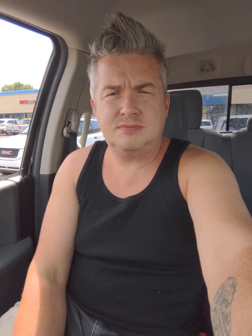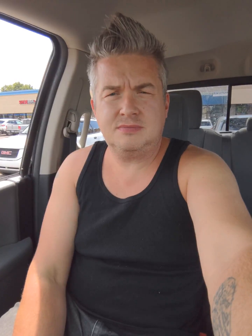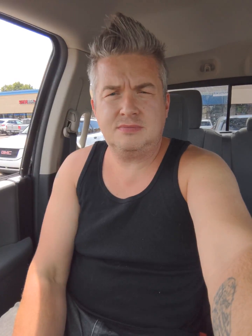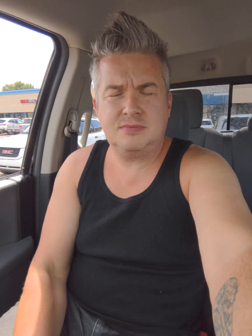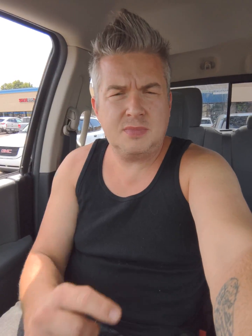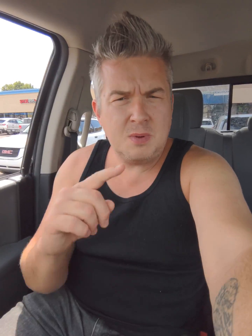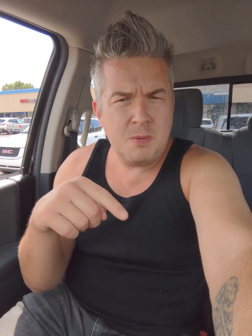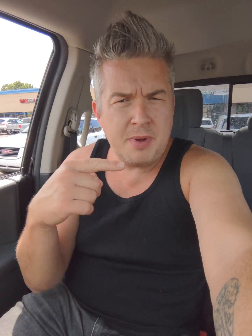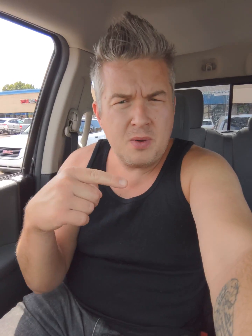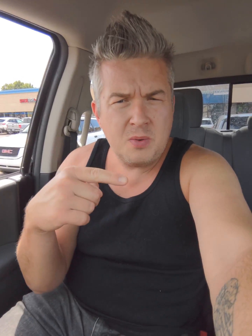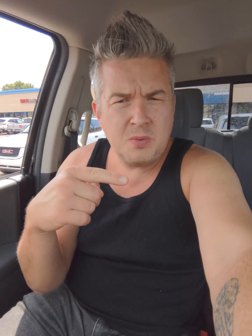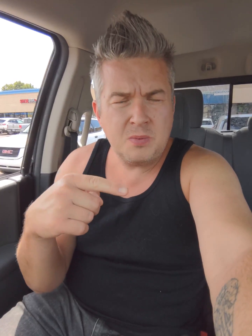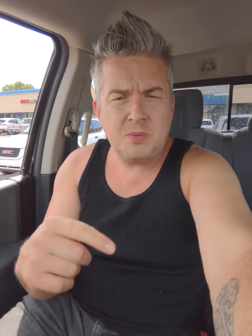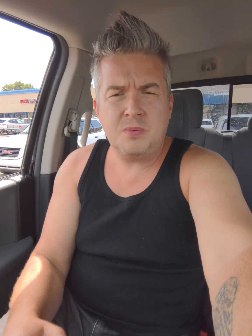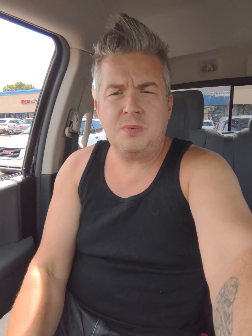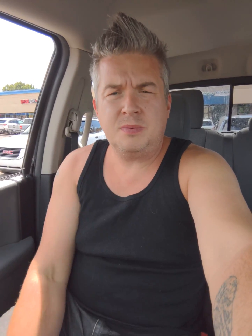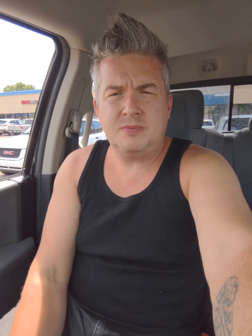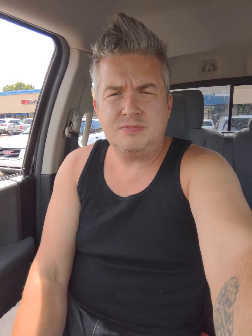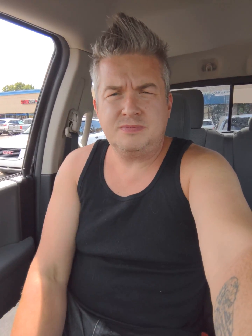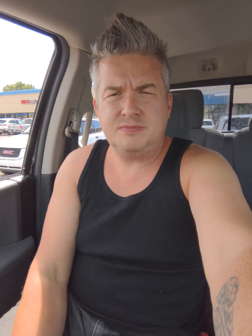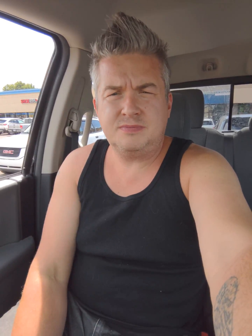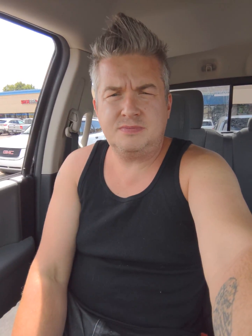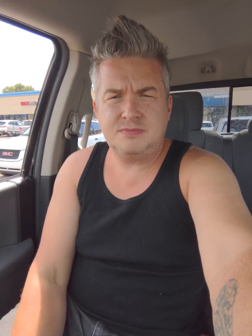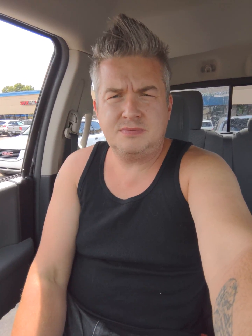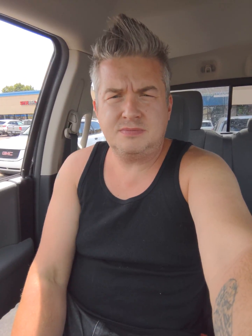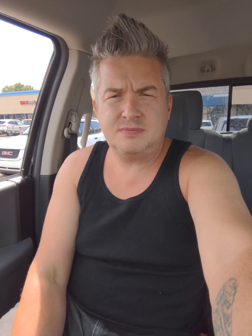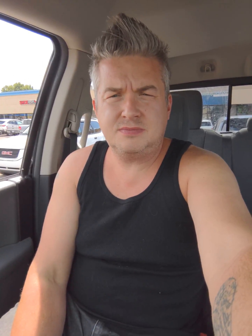about